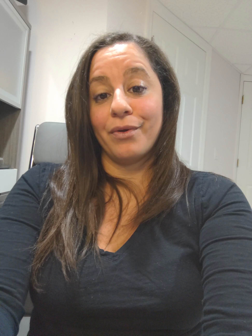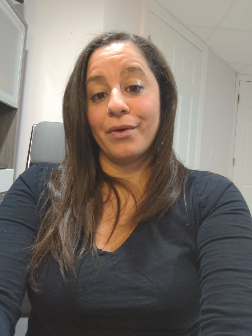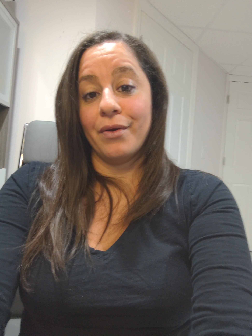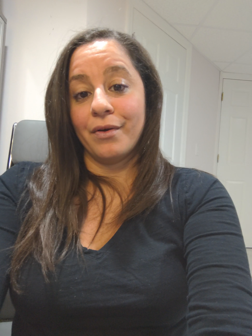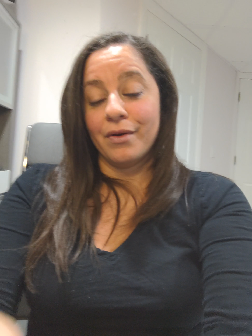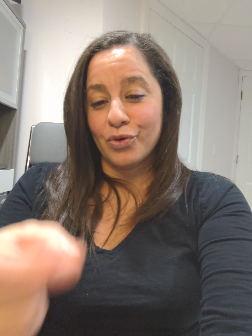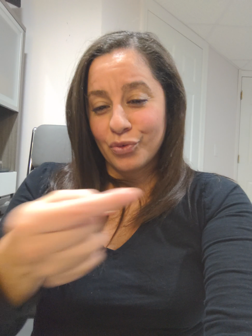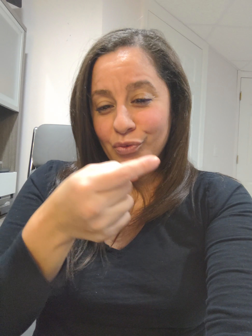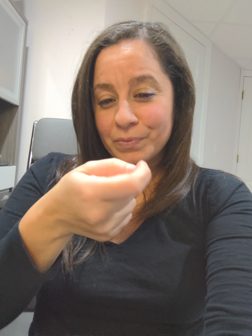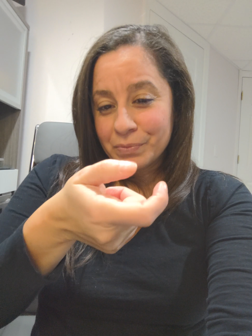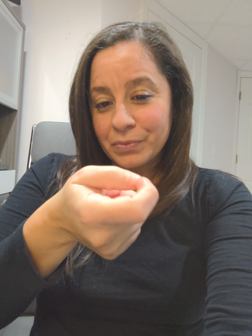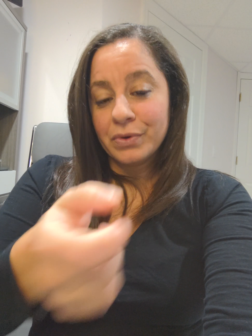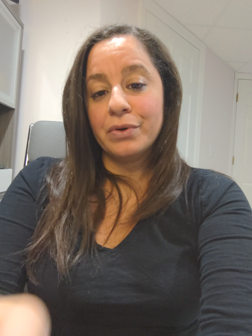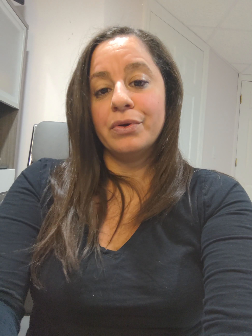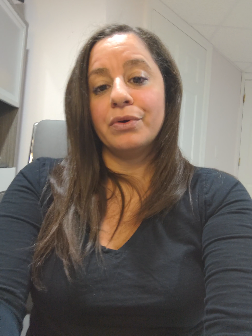owie